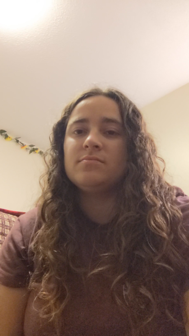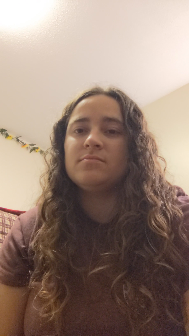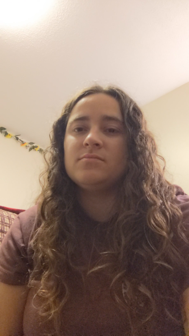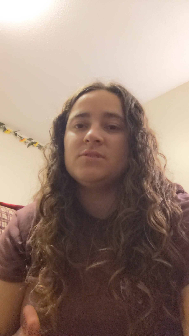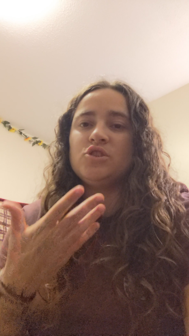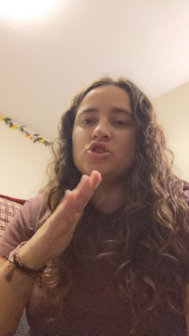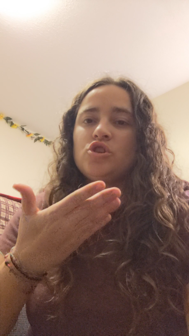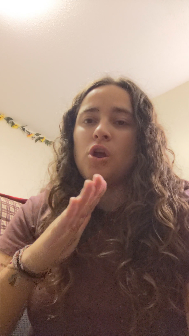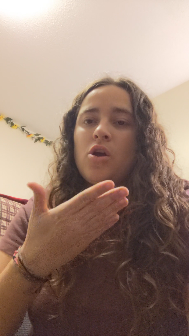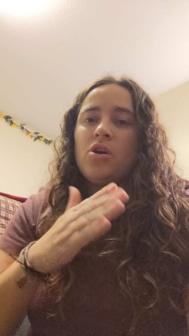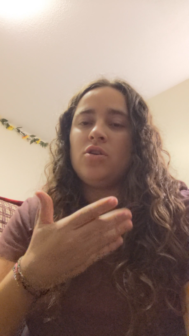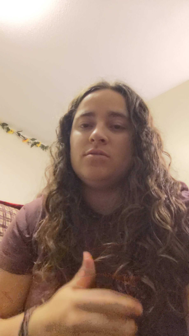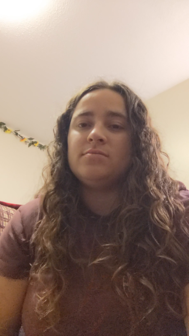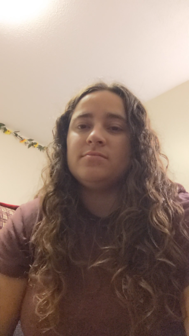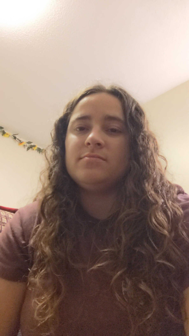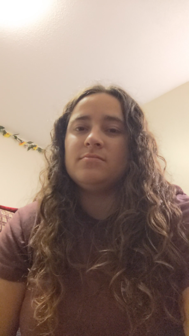share